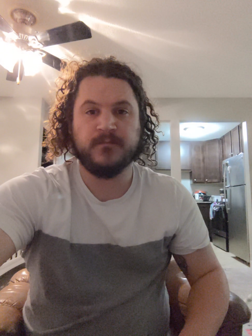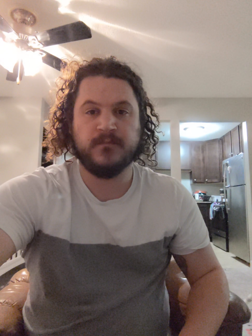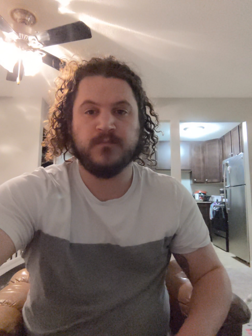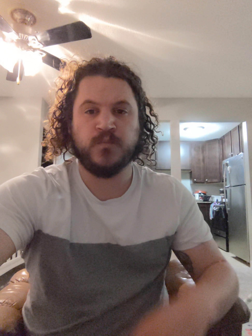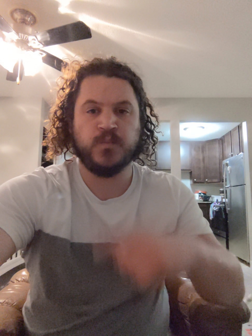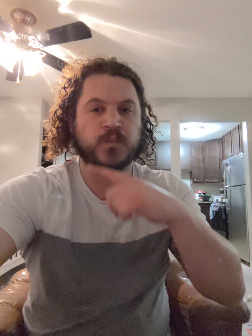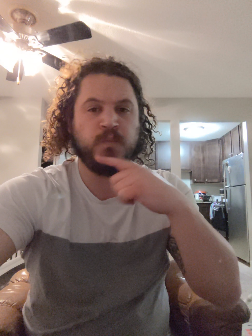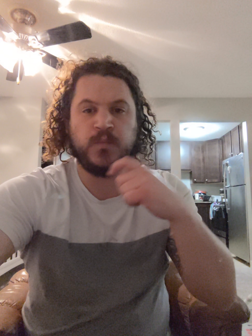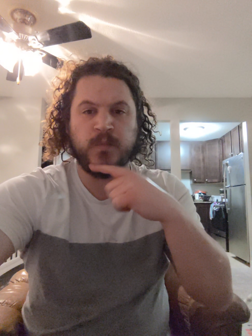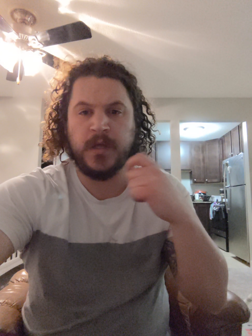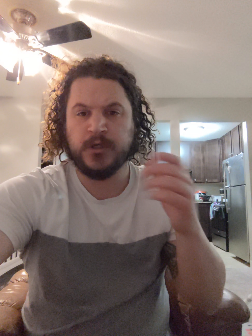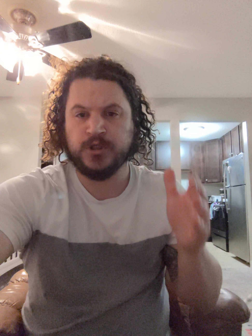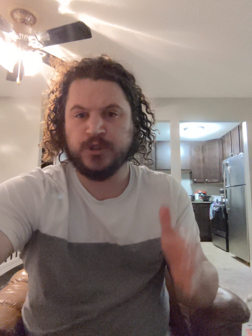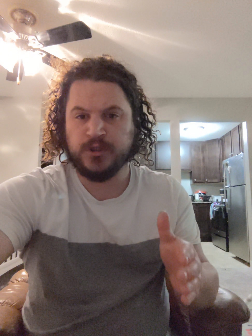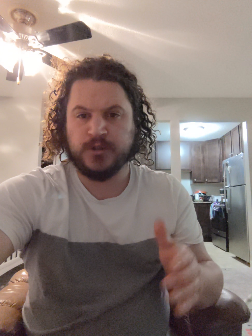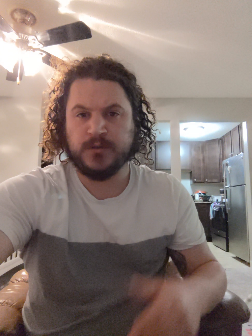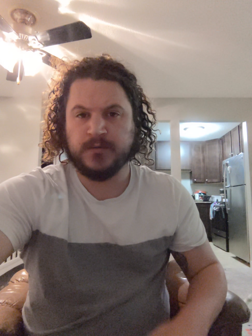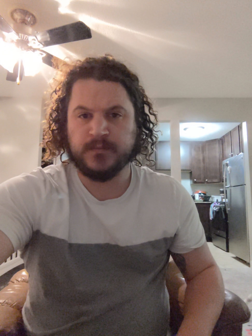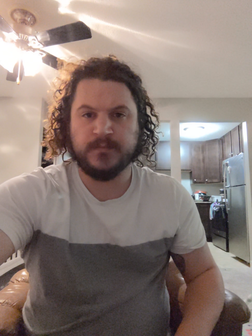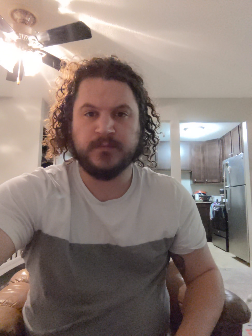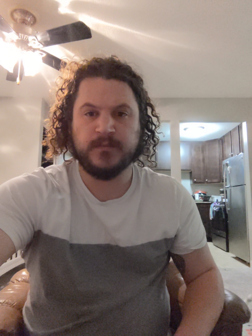dryer